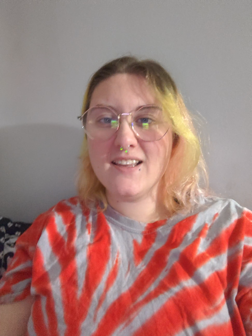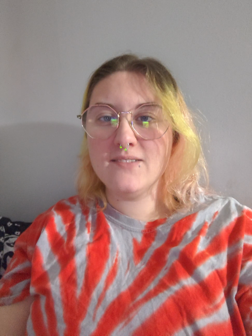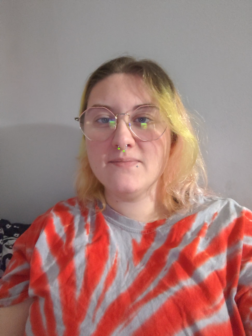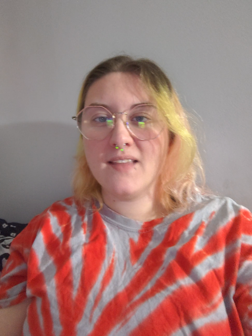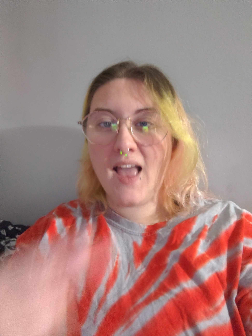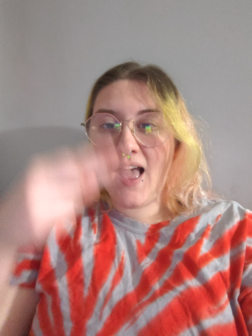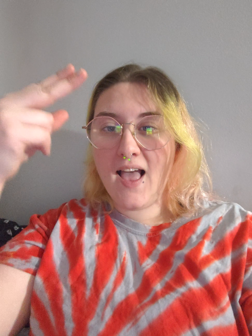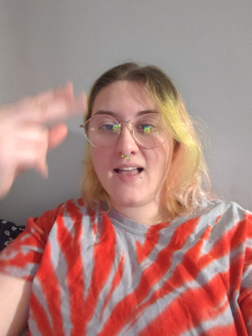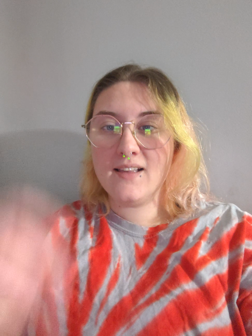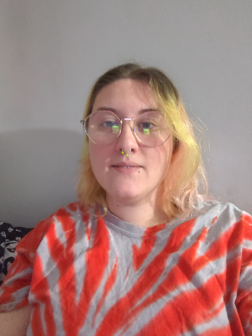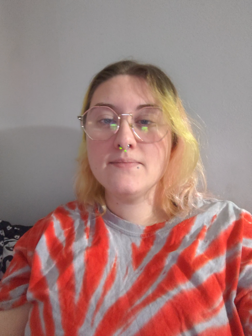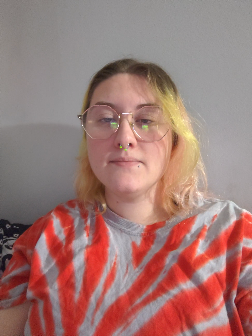high